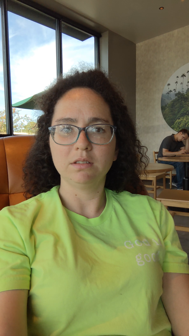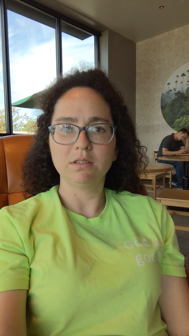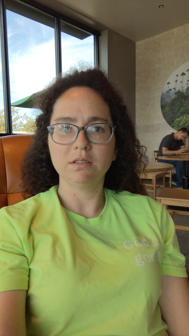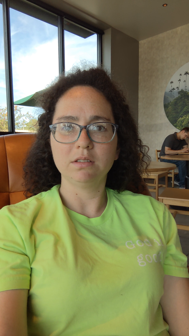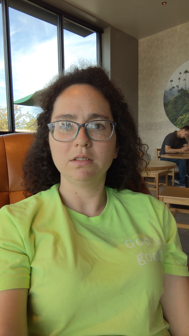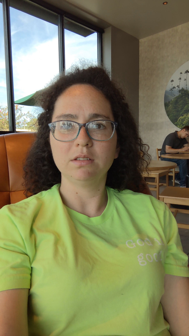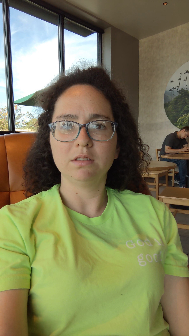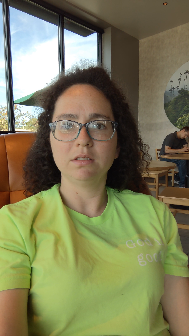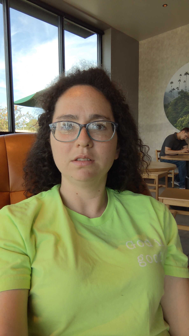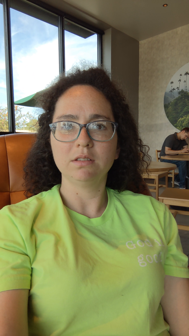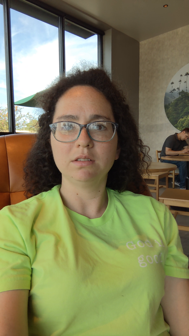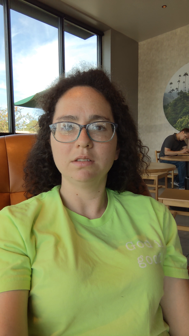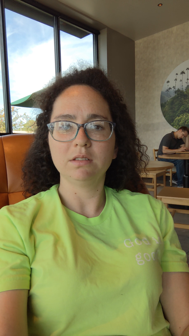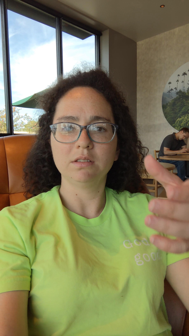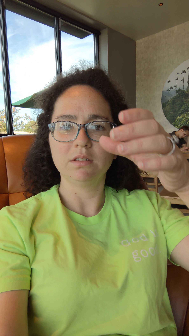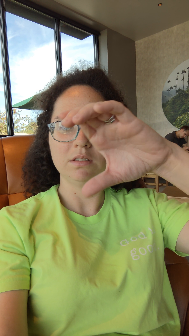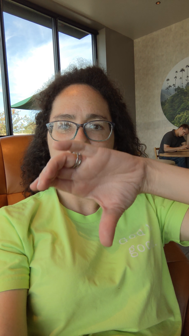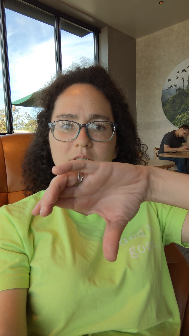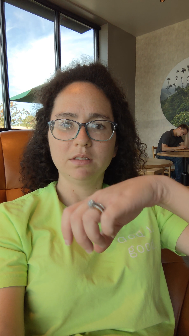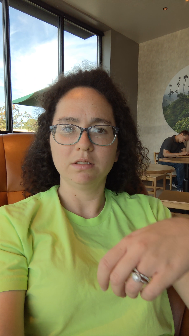dump